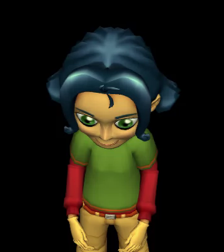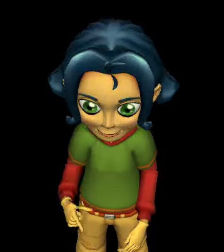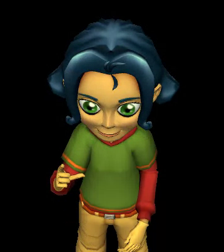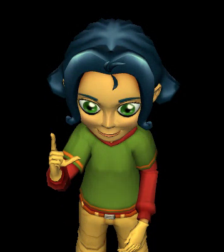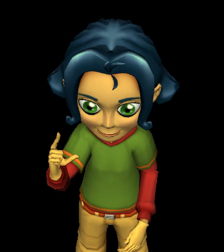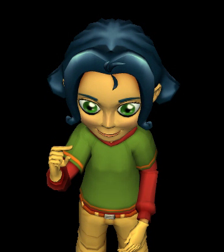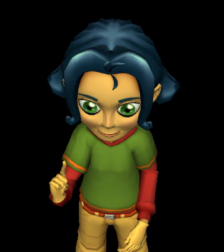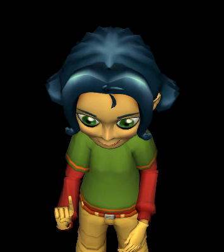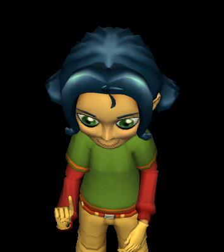والدين